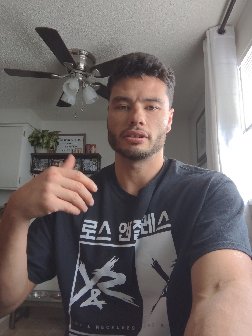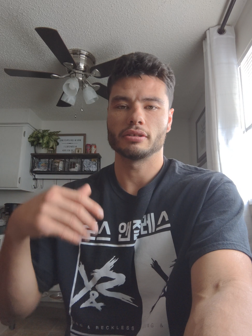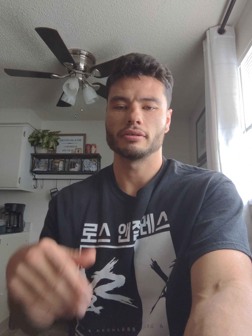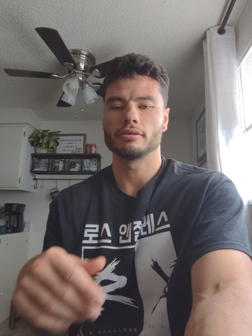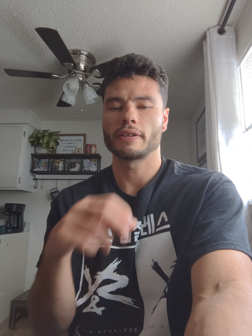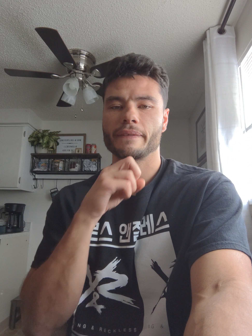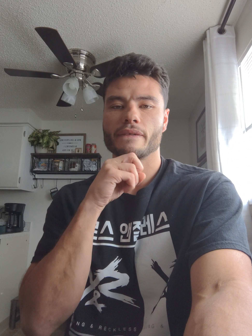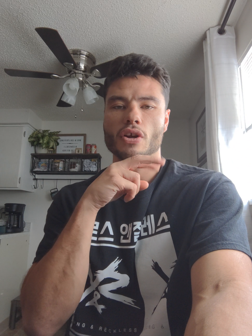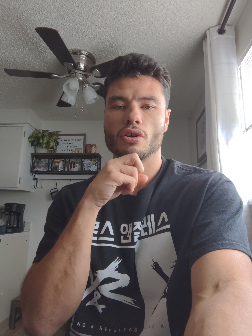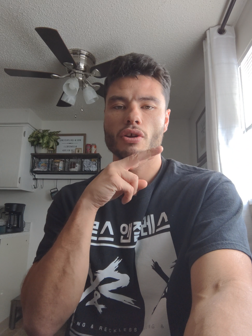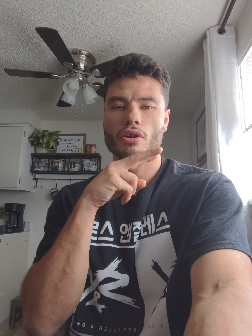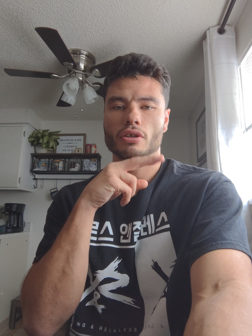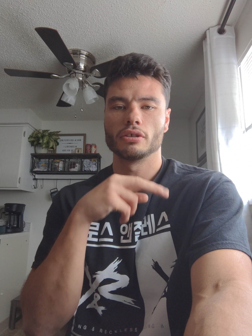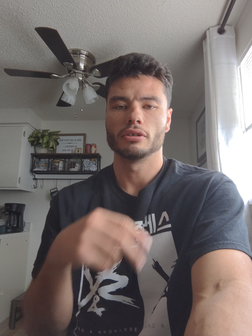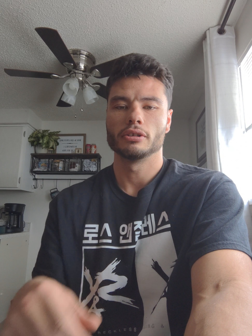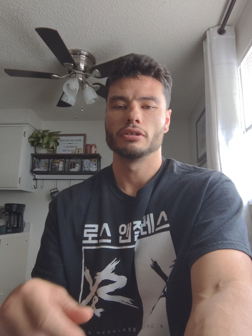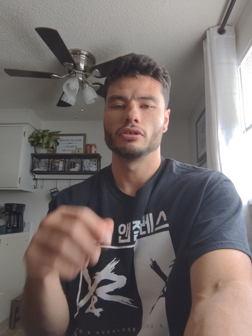frog